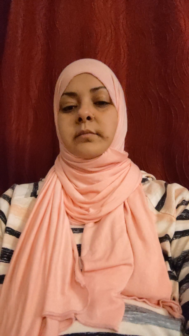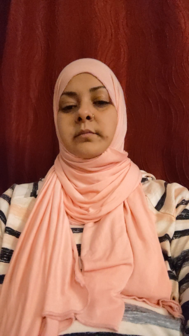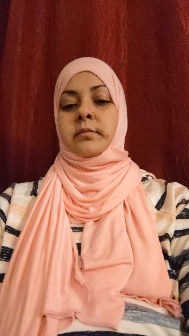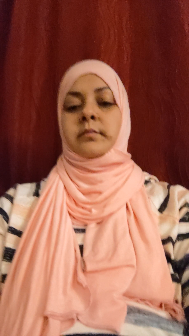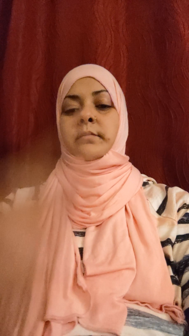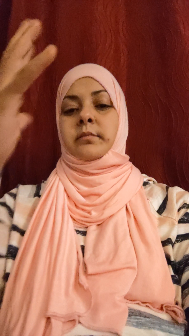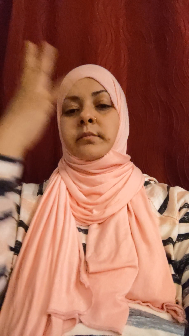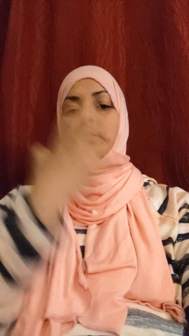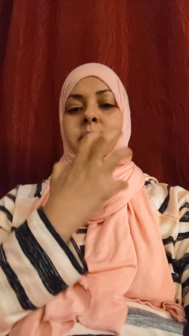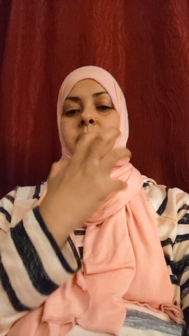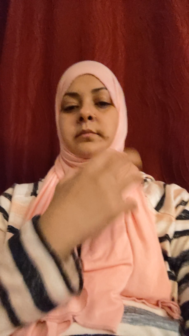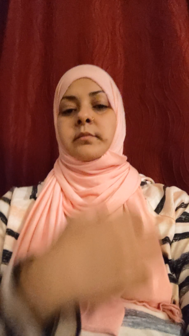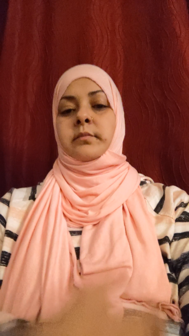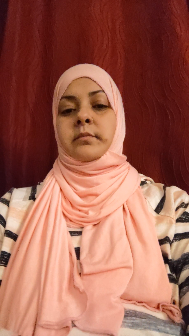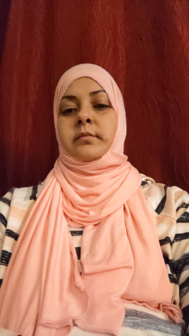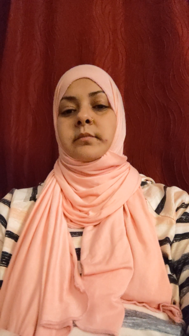dark